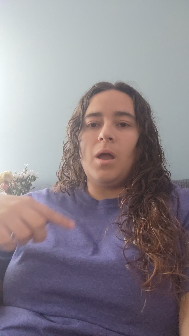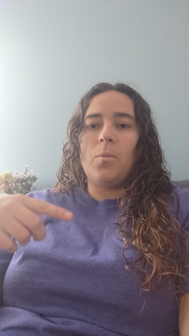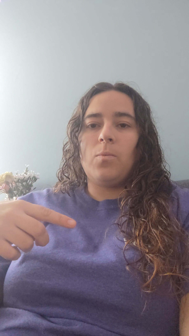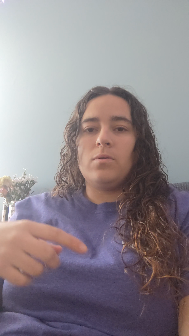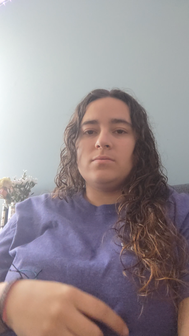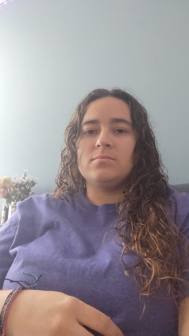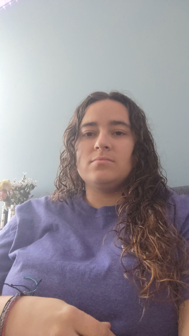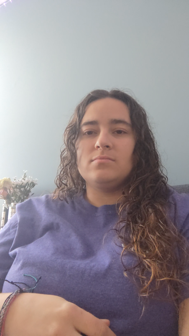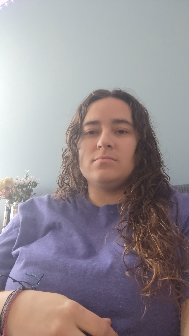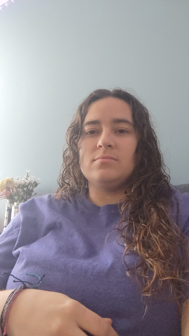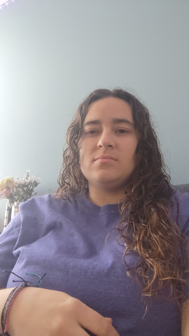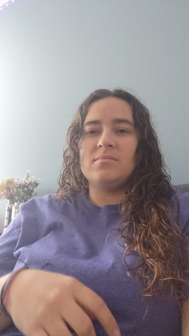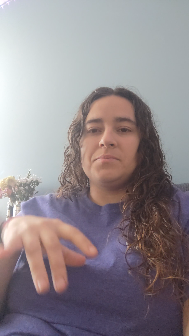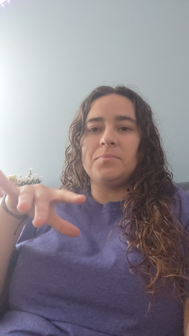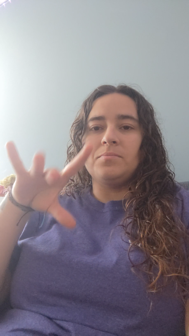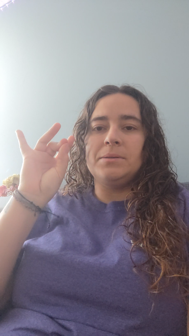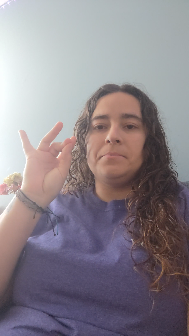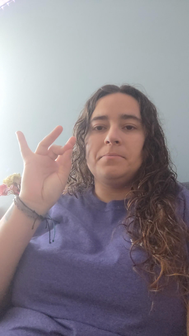pick